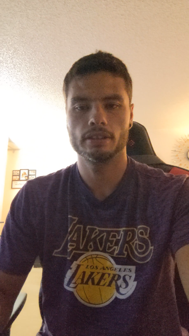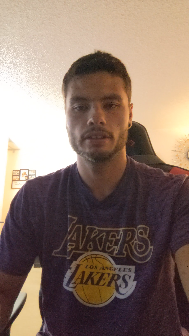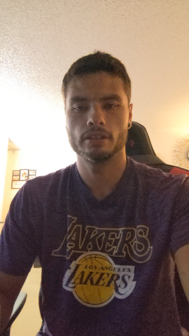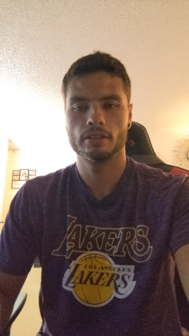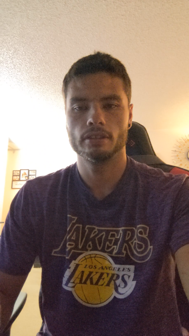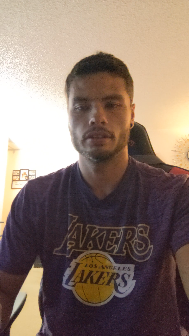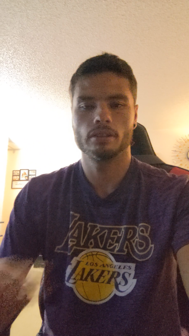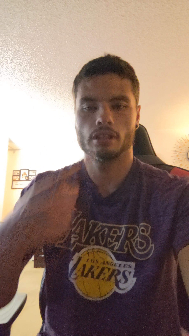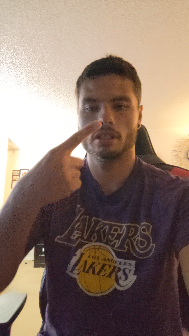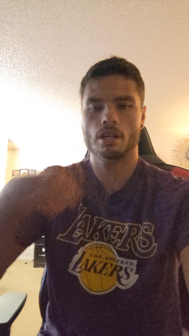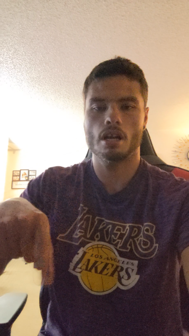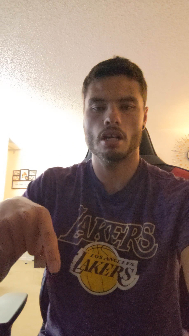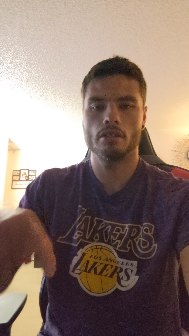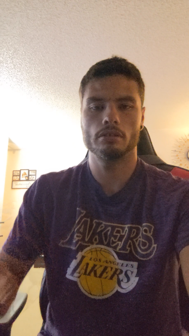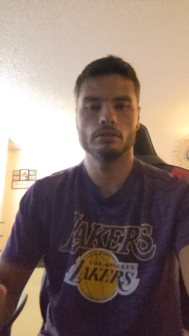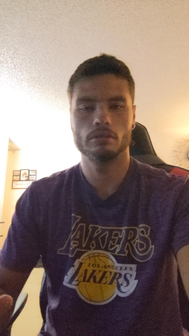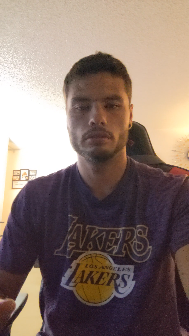cut